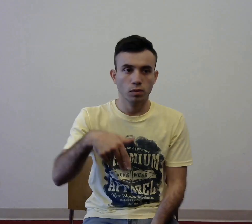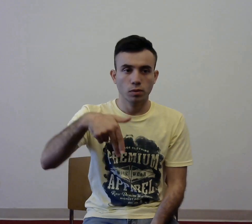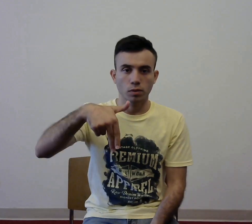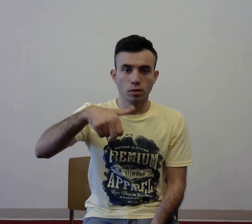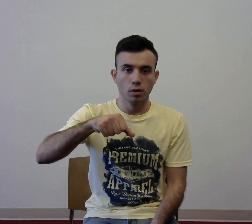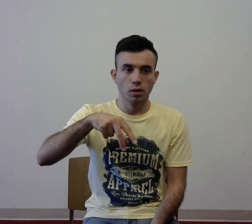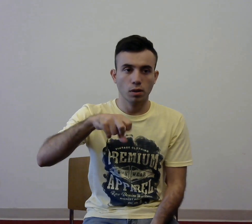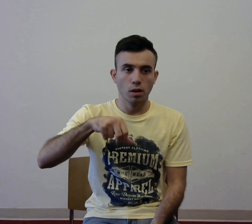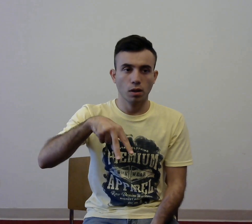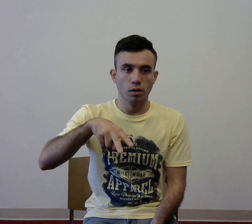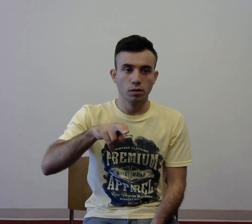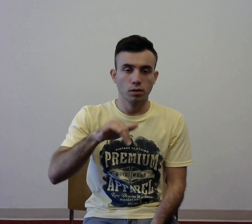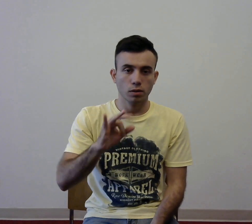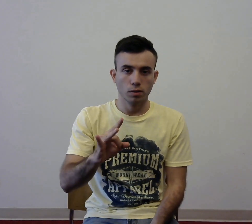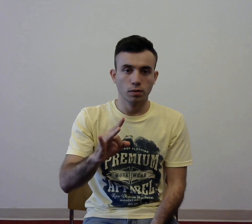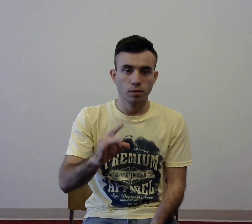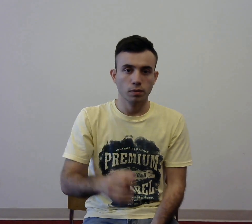halaldır